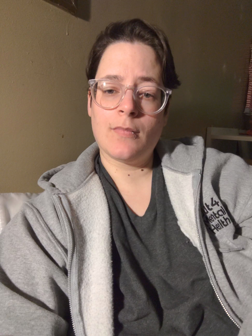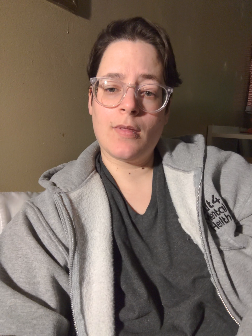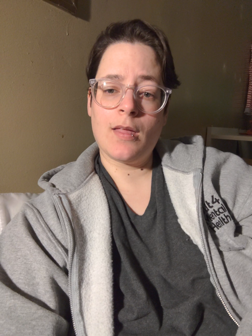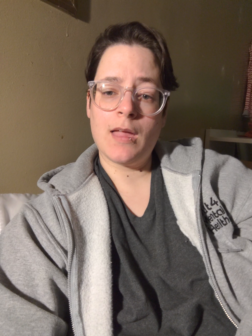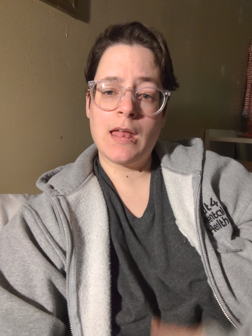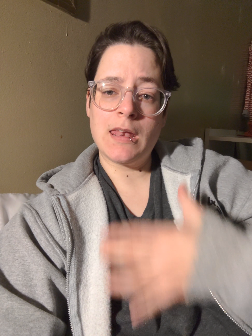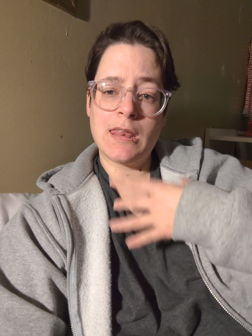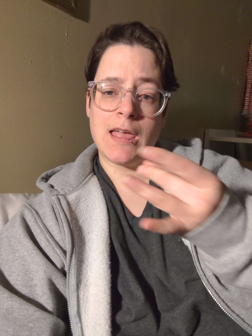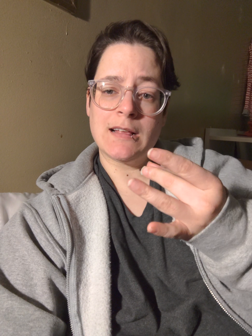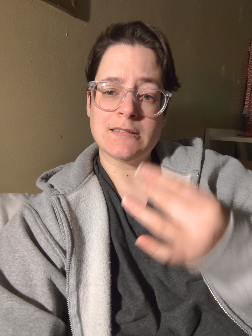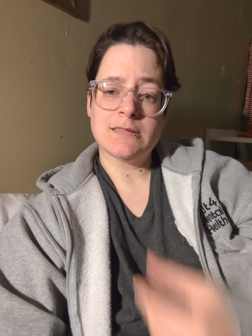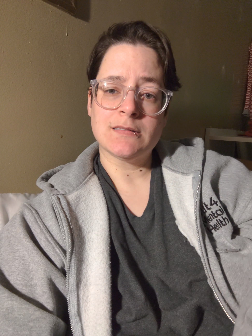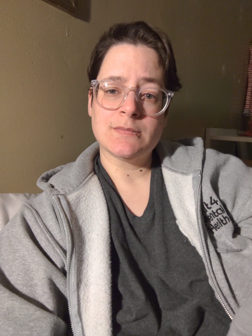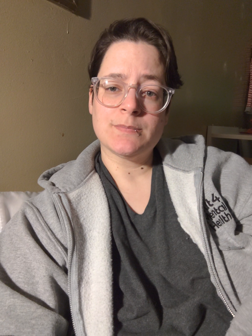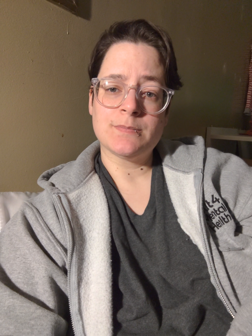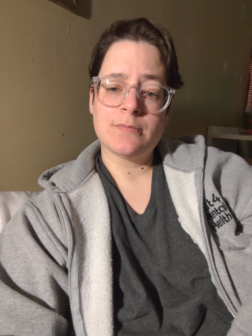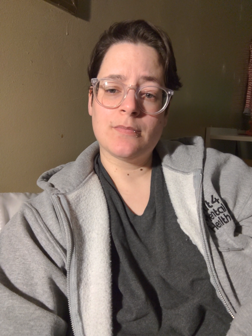like